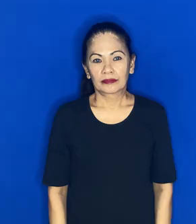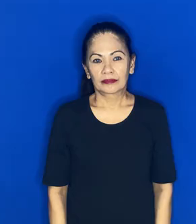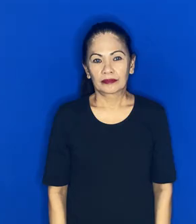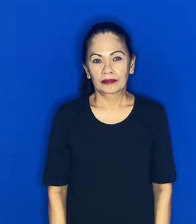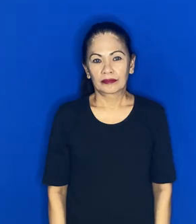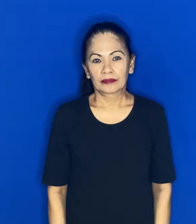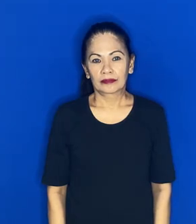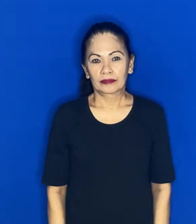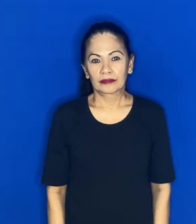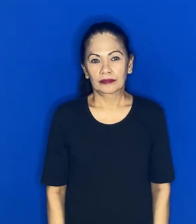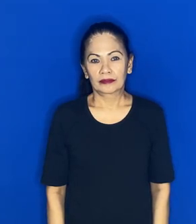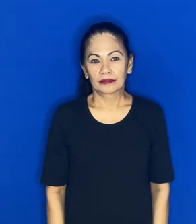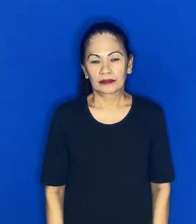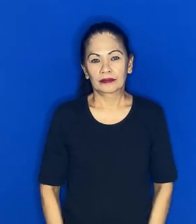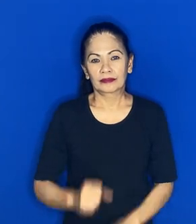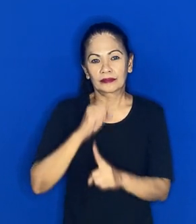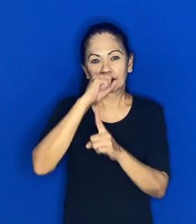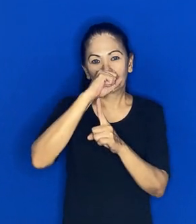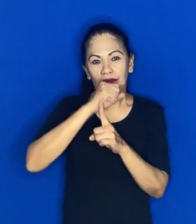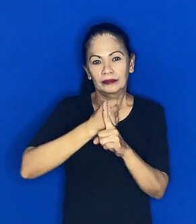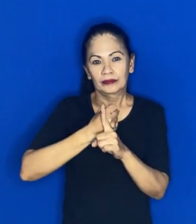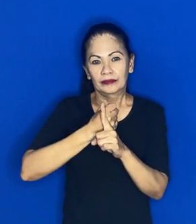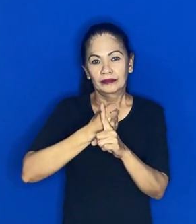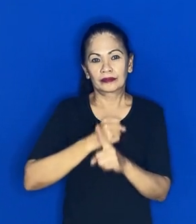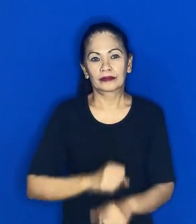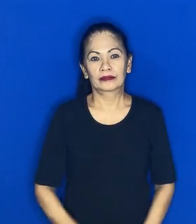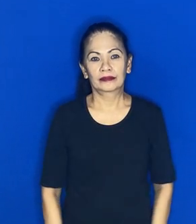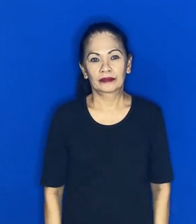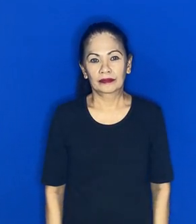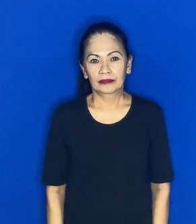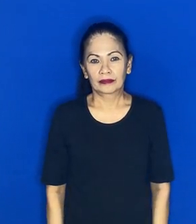september